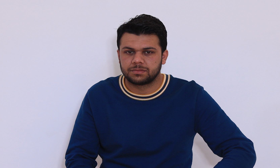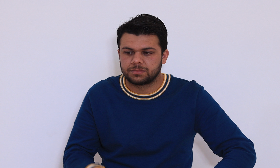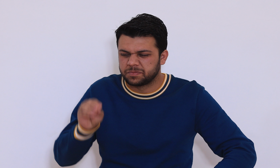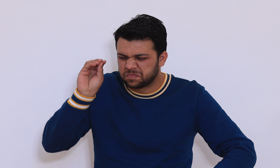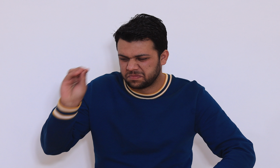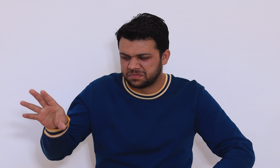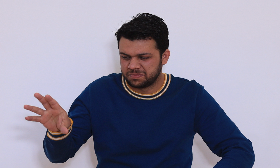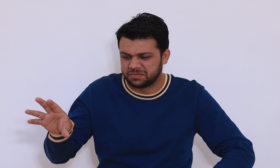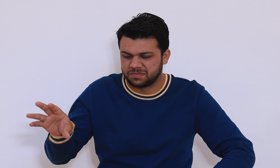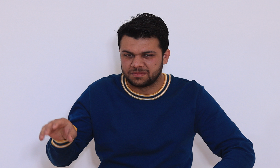bad